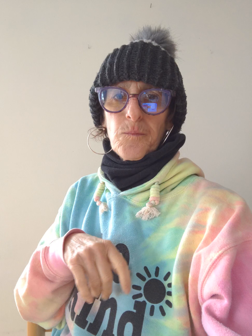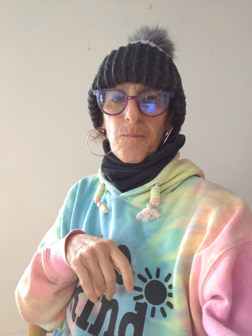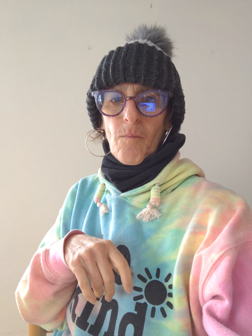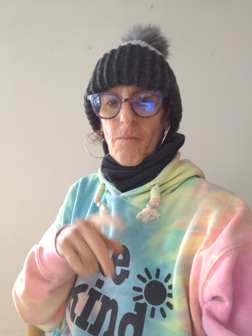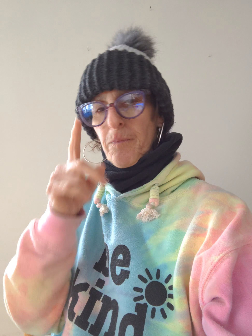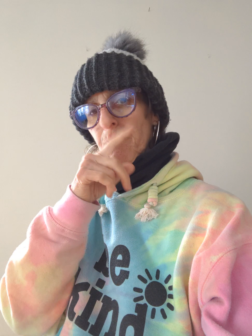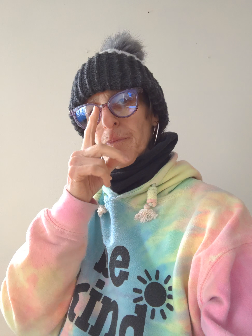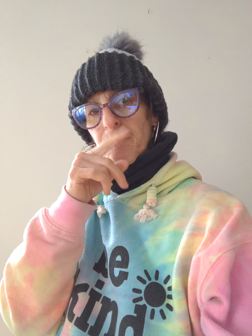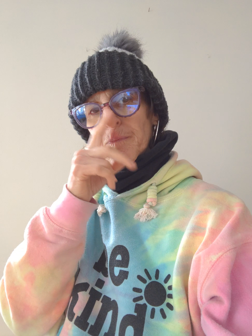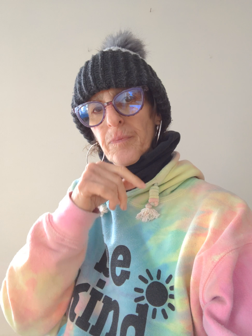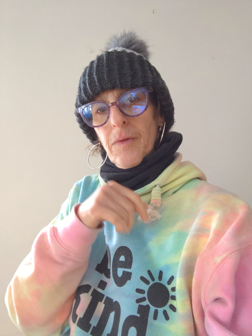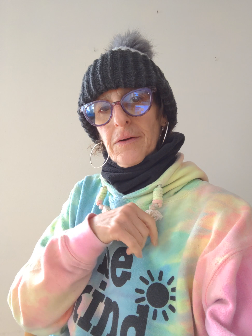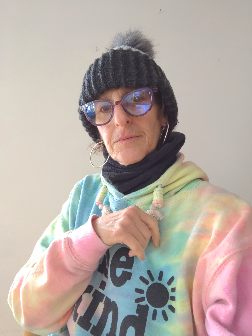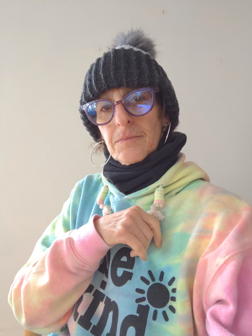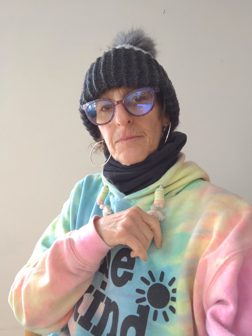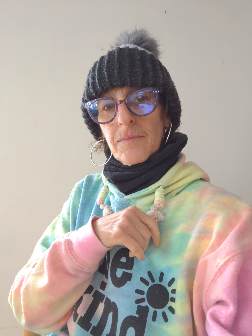mouse